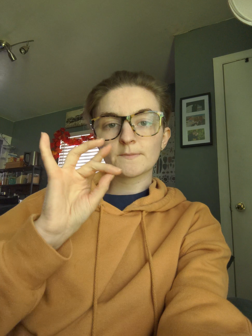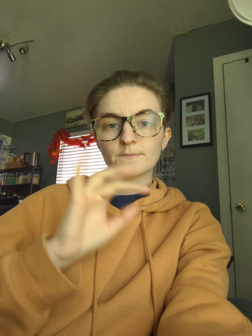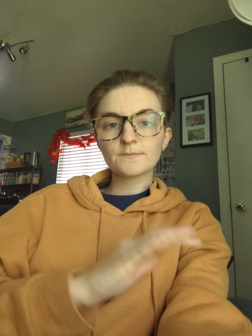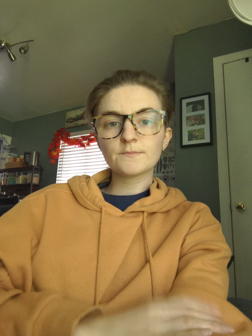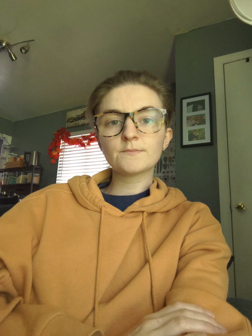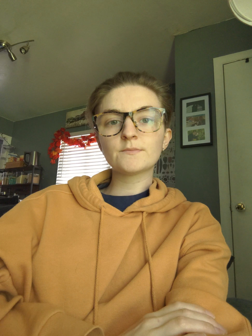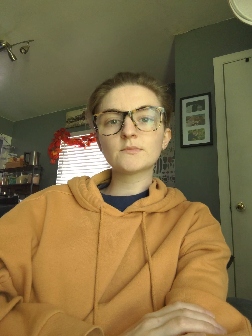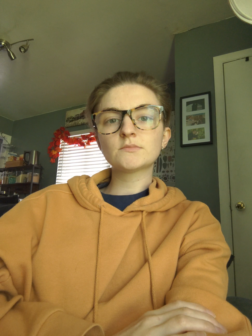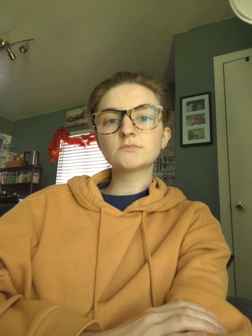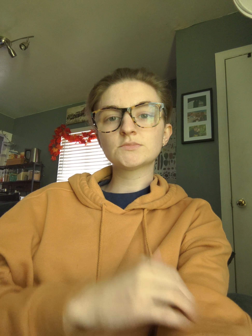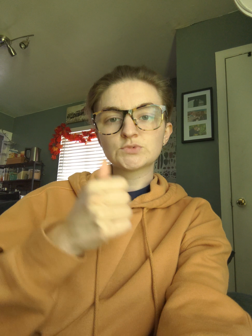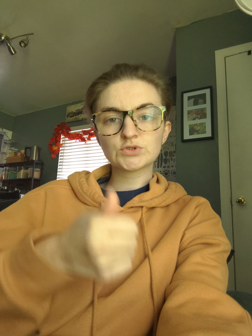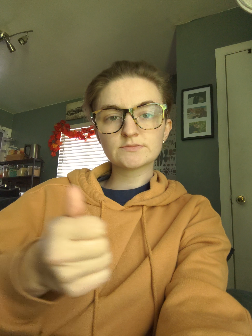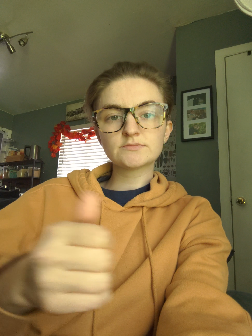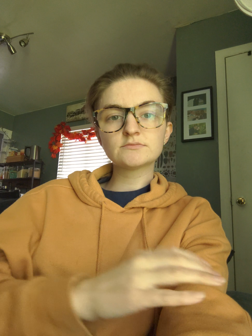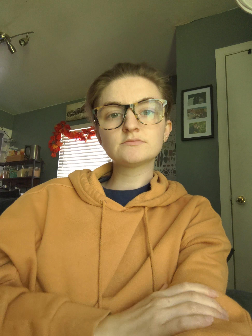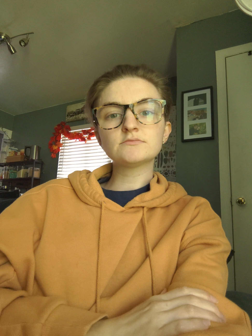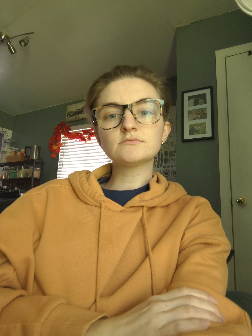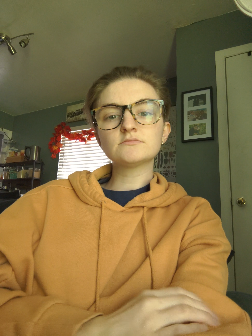each